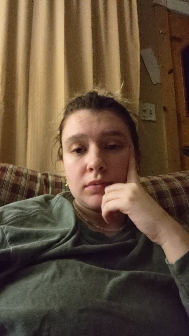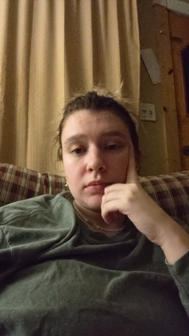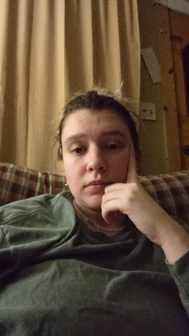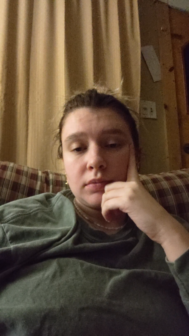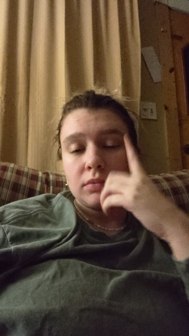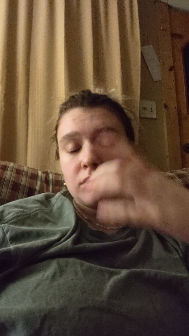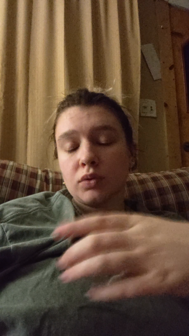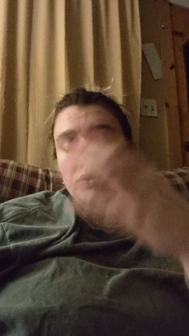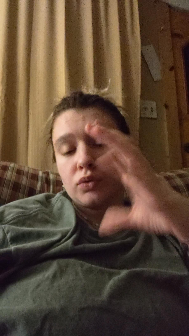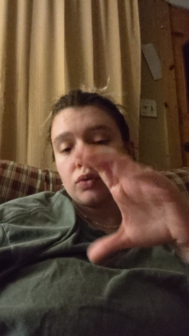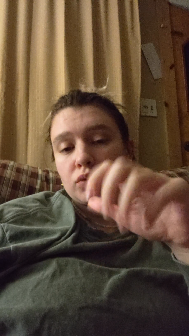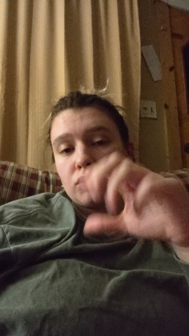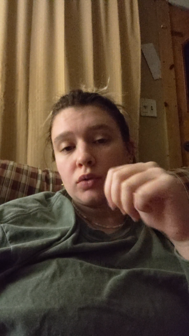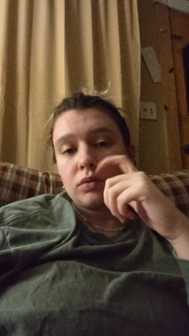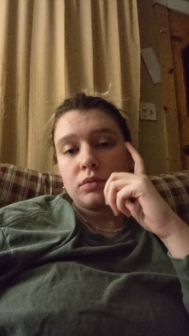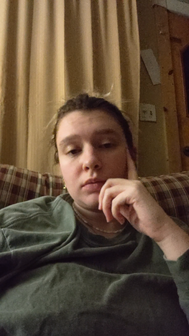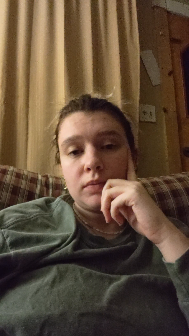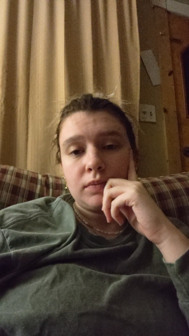jar